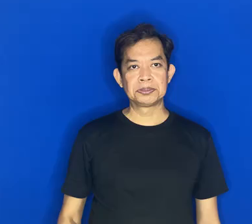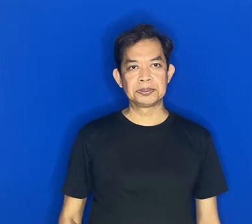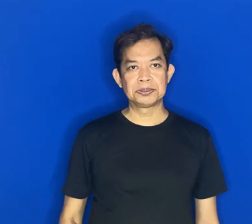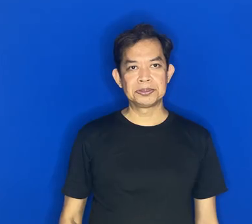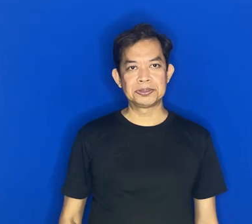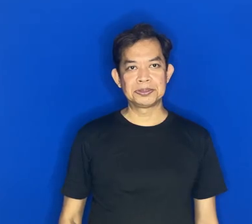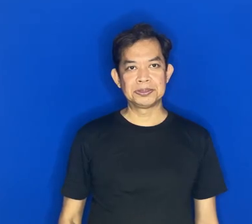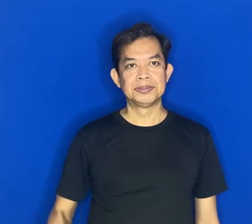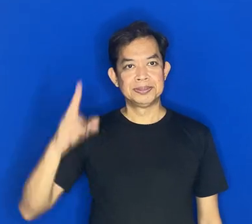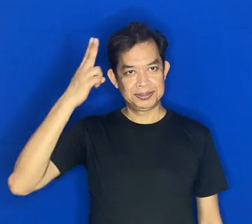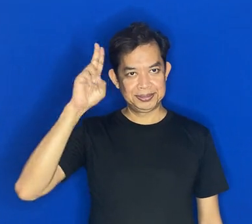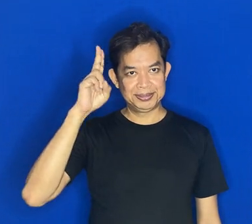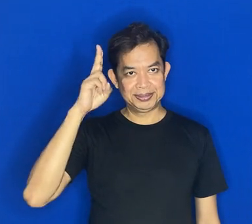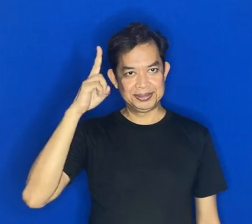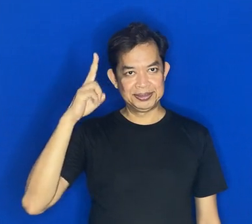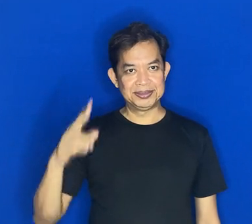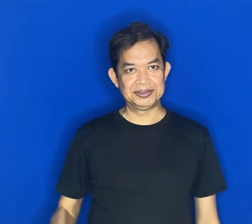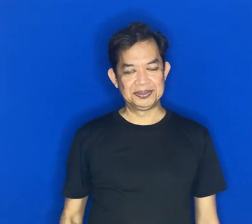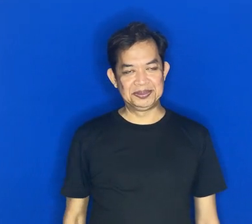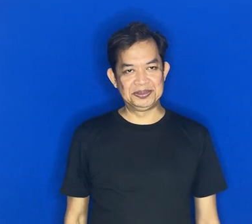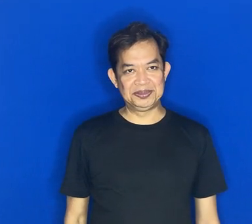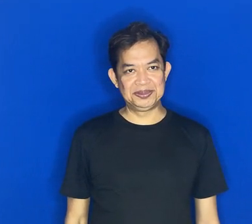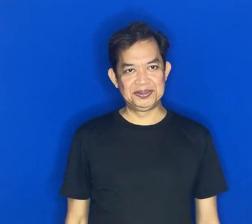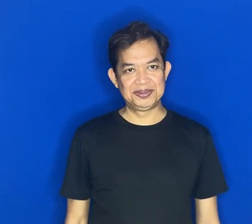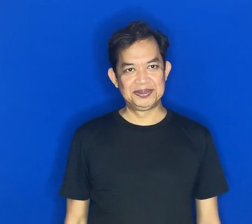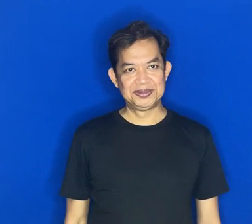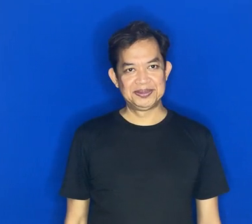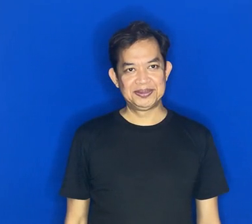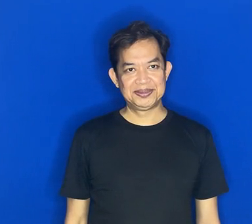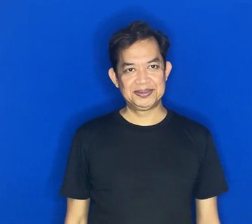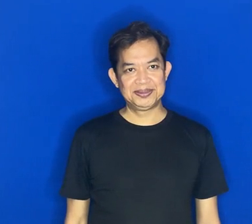uncle